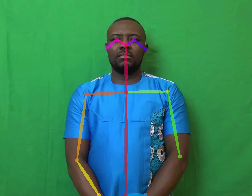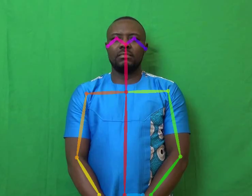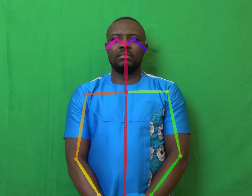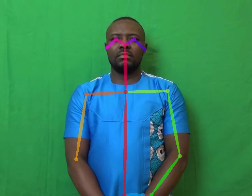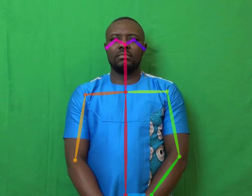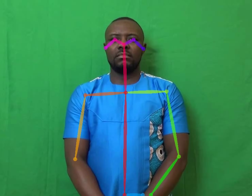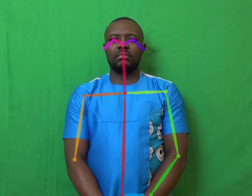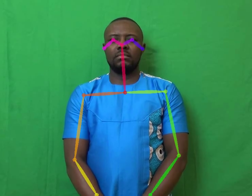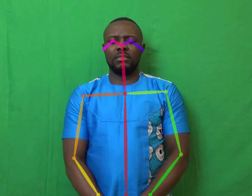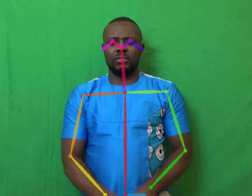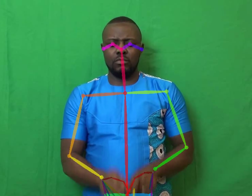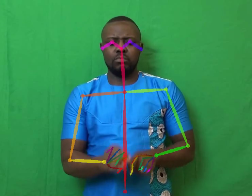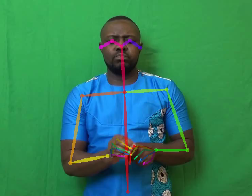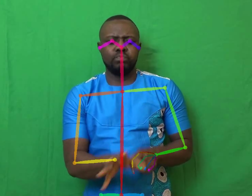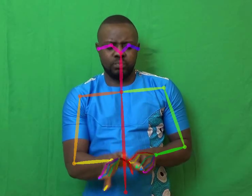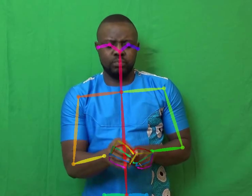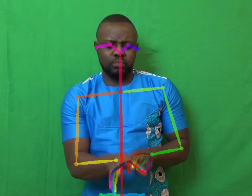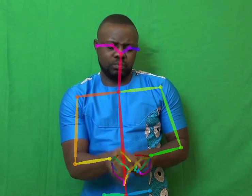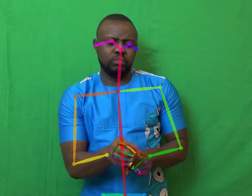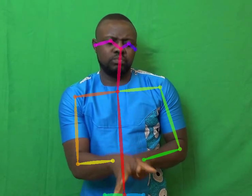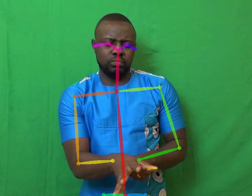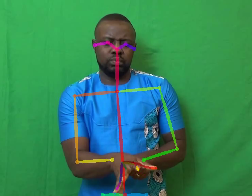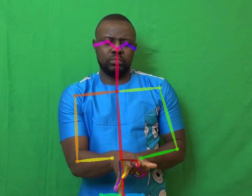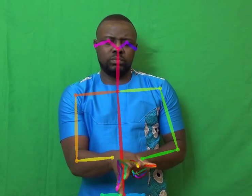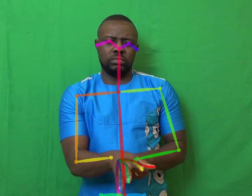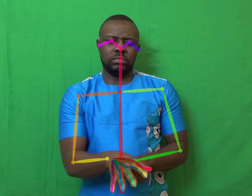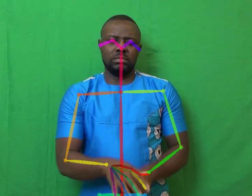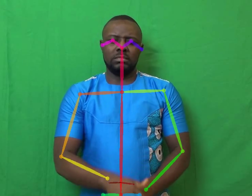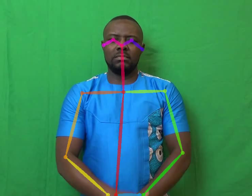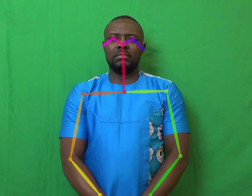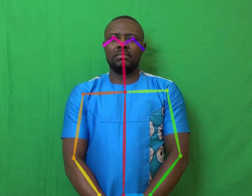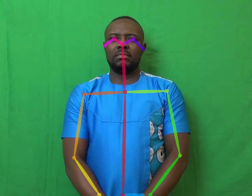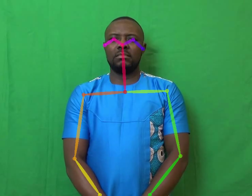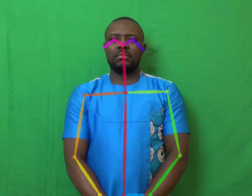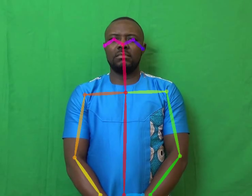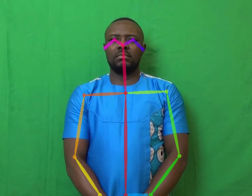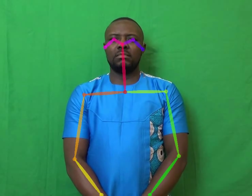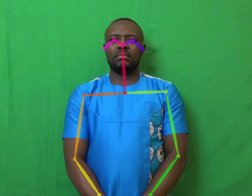ejaculation